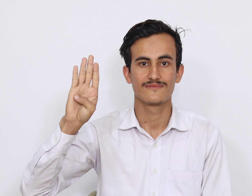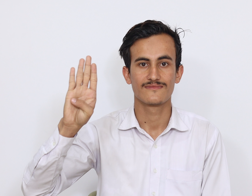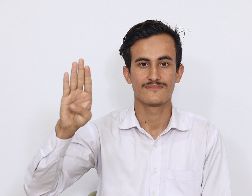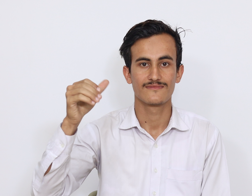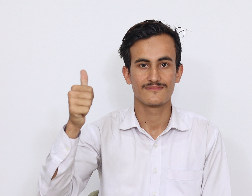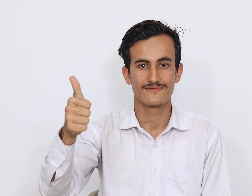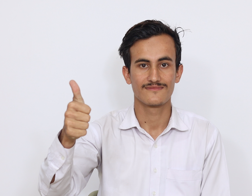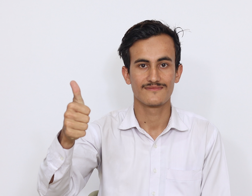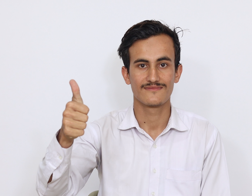best